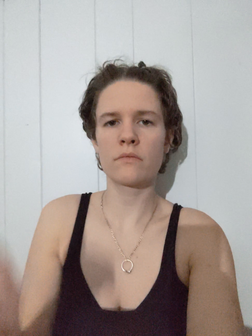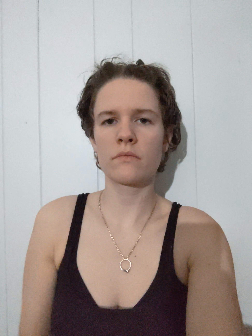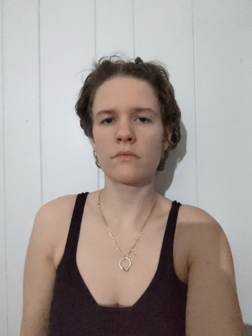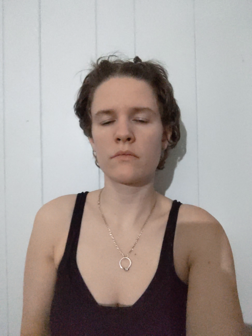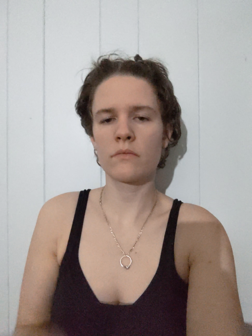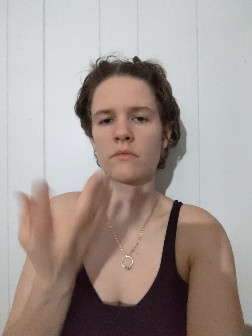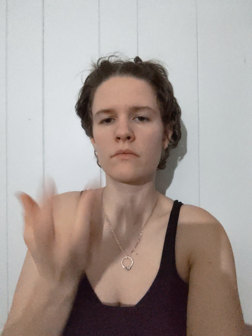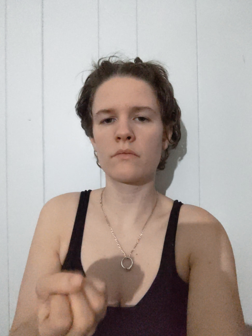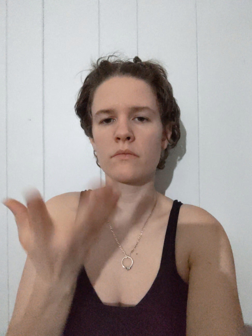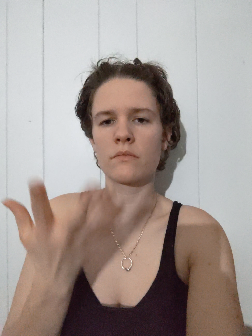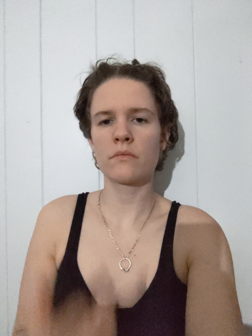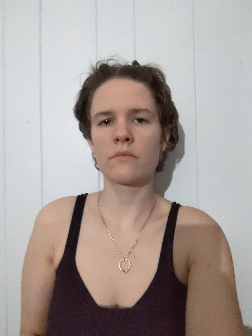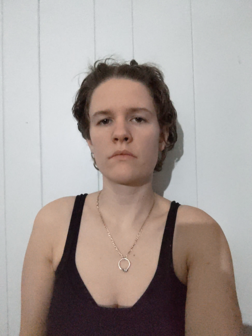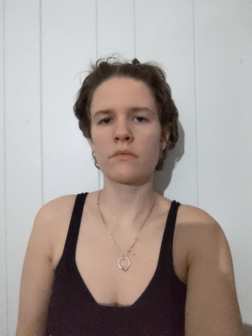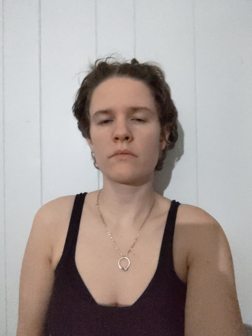many